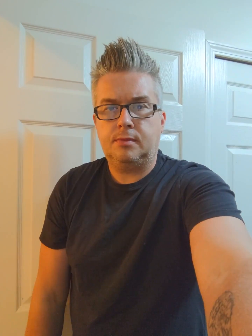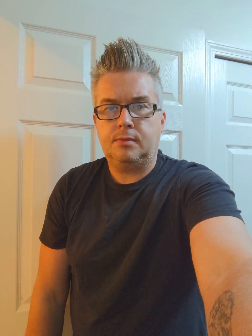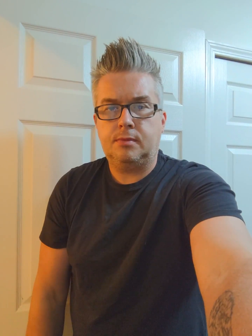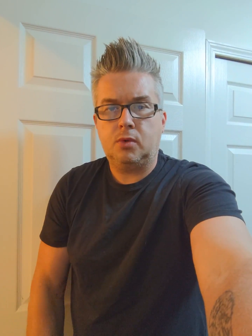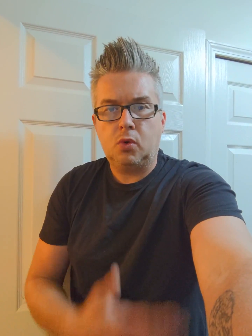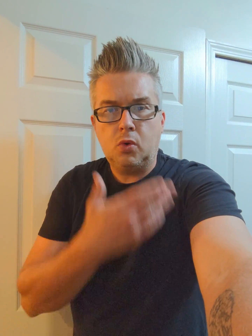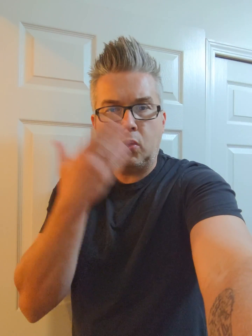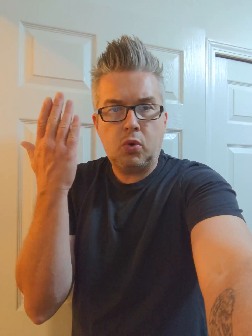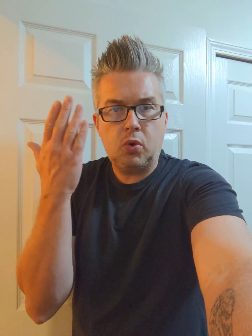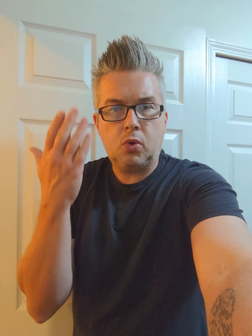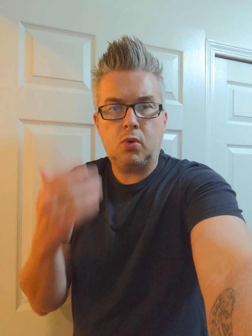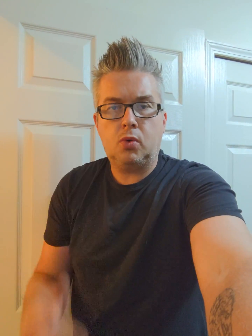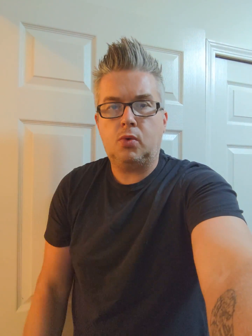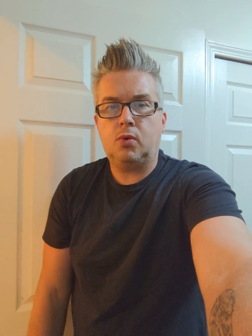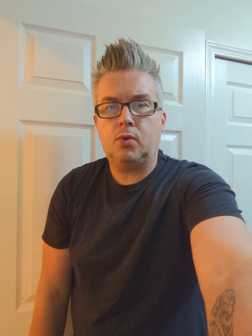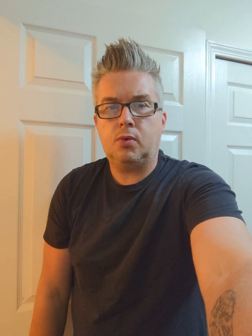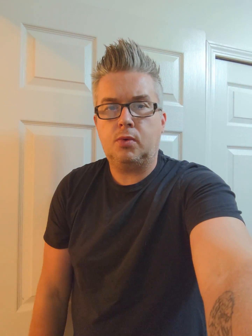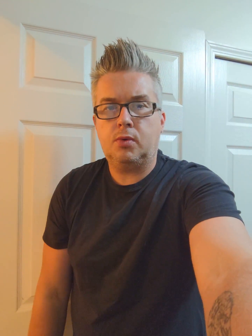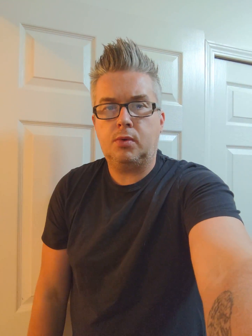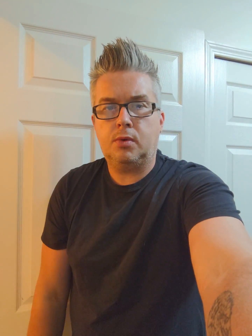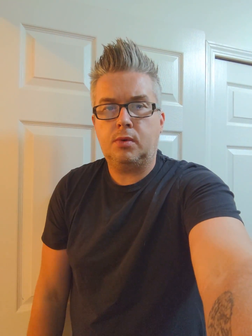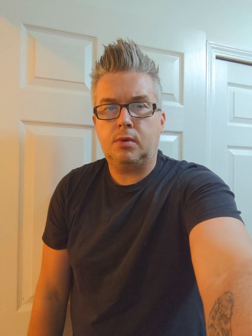all gone